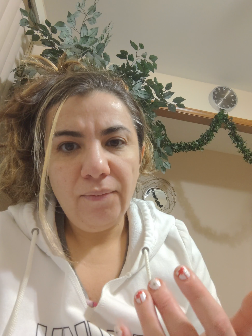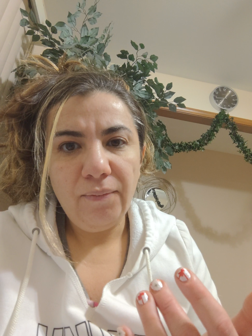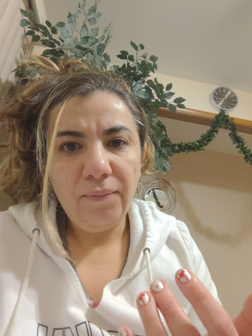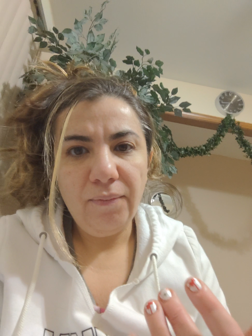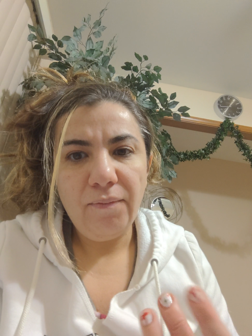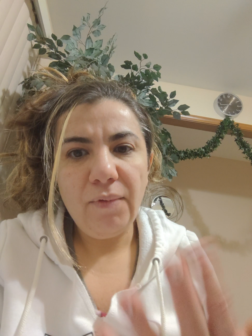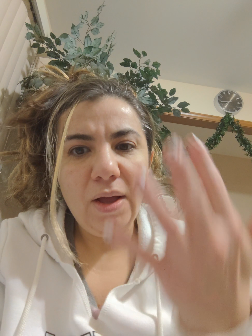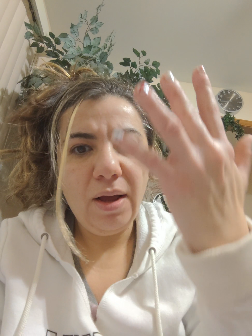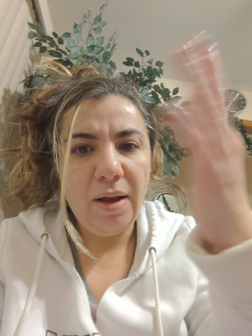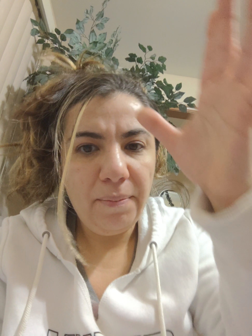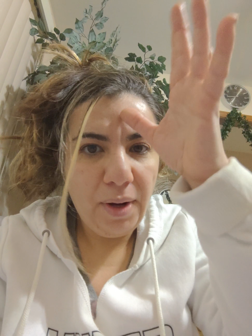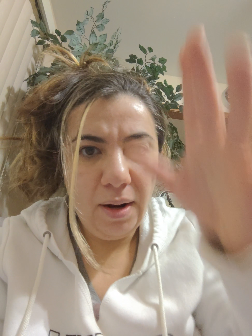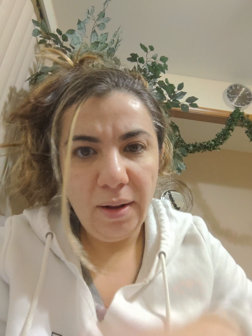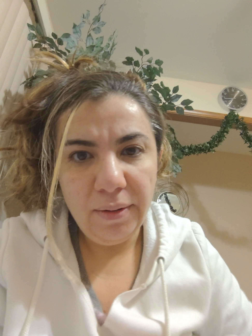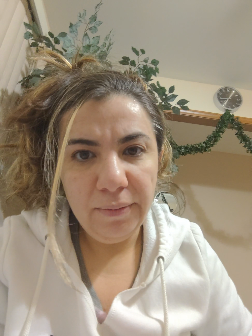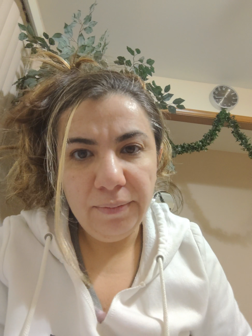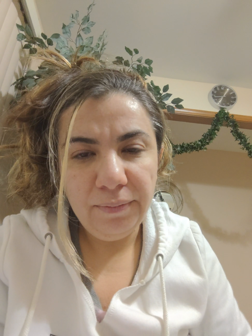fireman